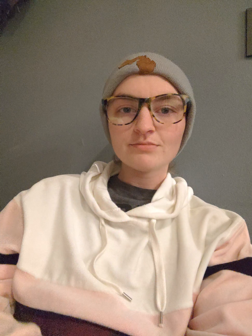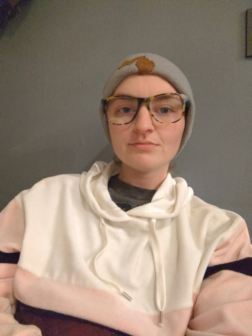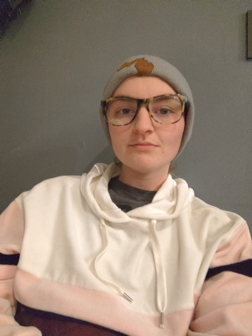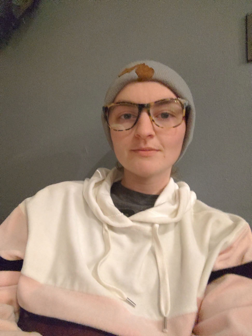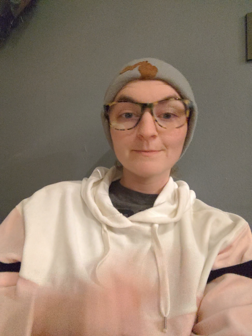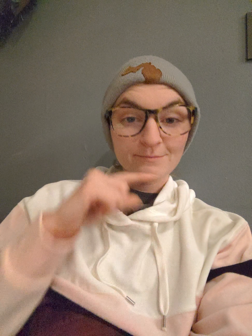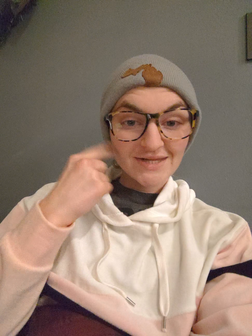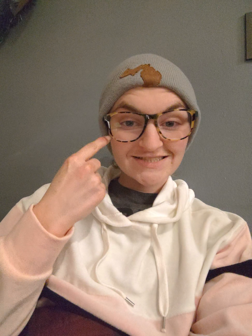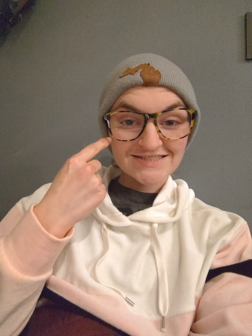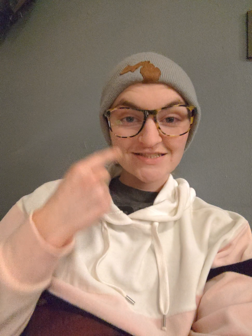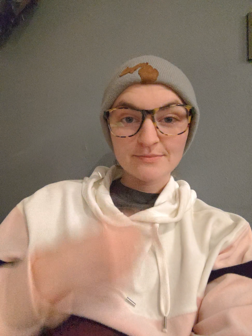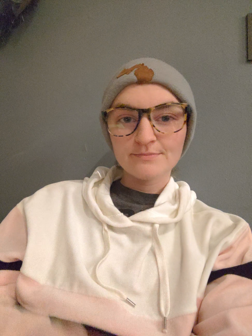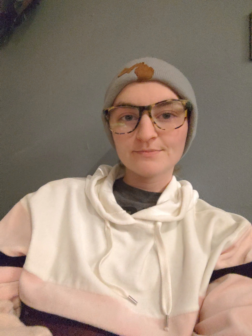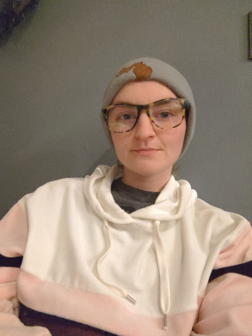smile